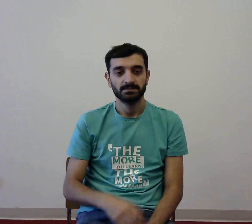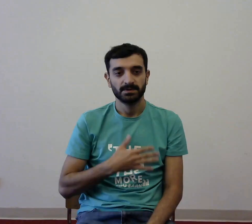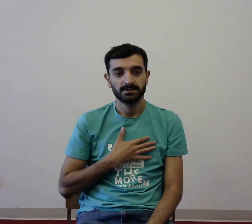mən